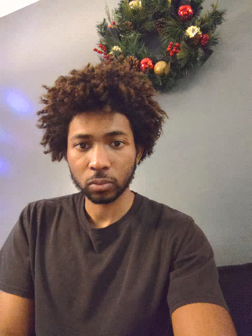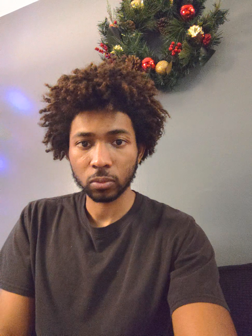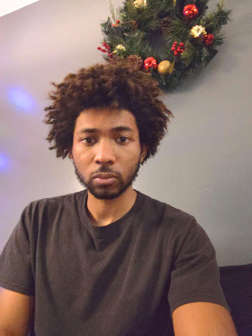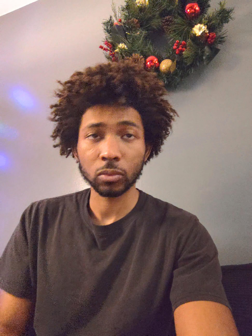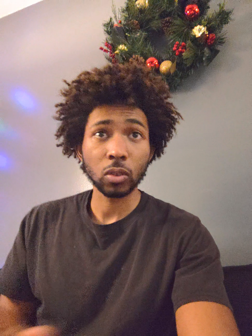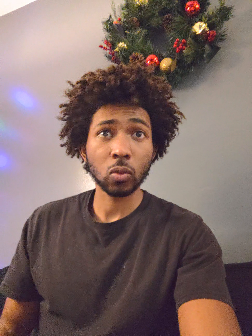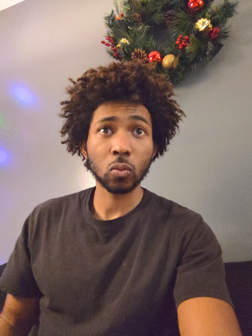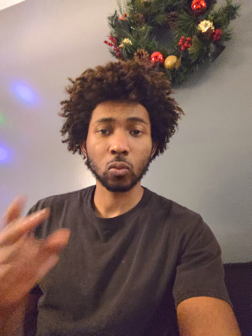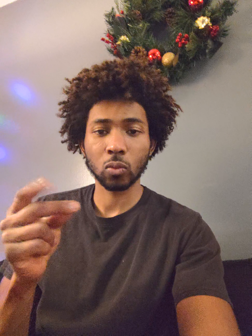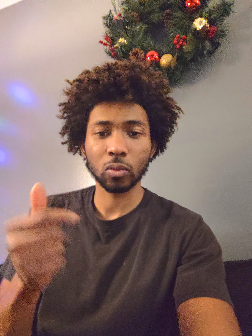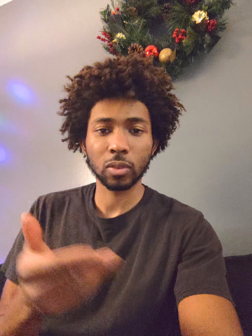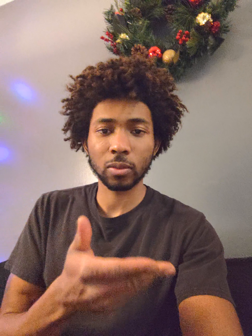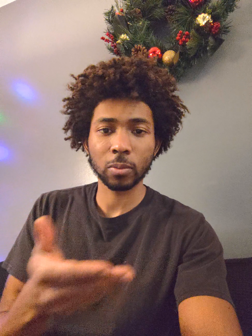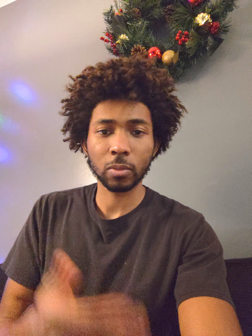puppy